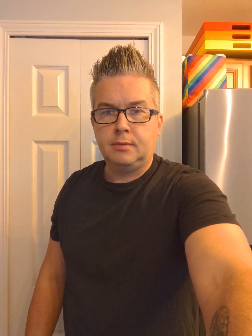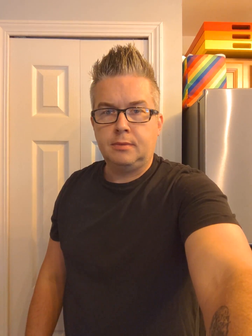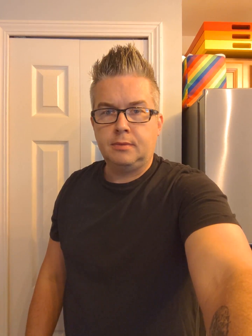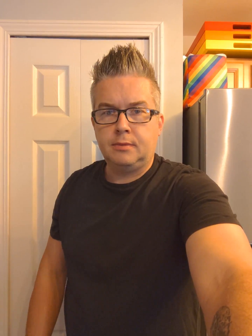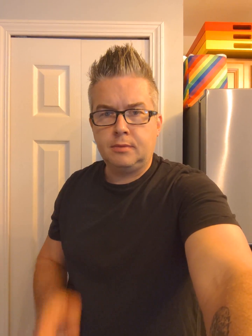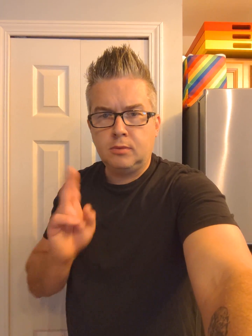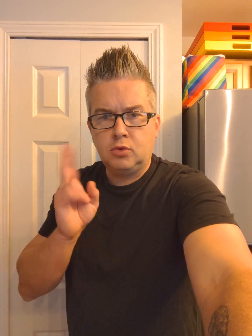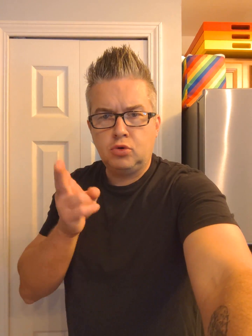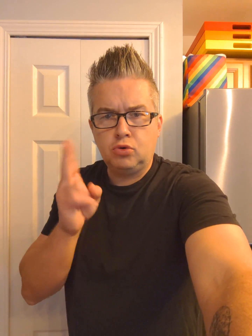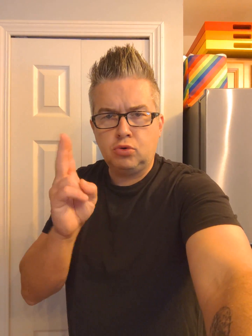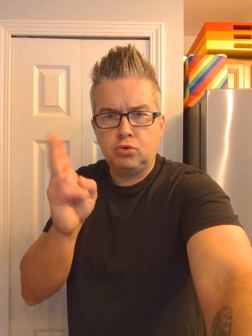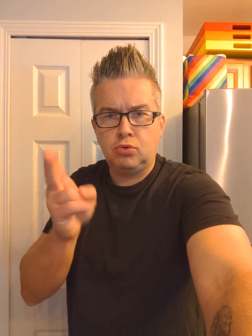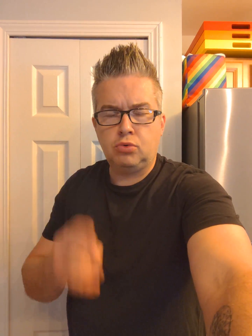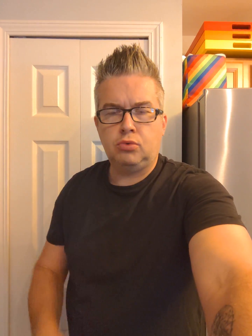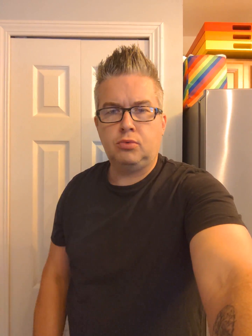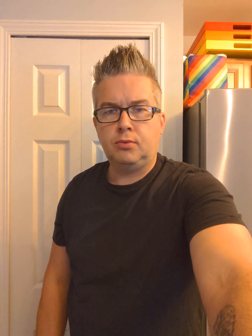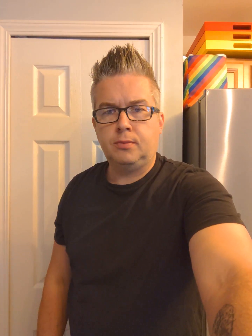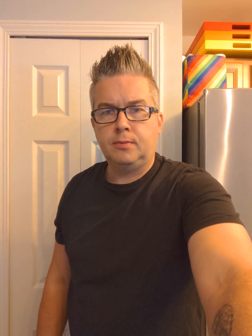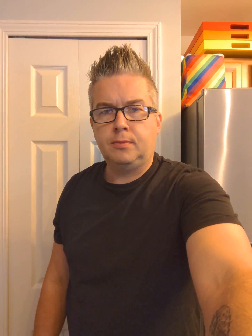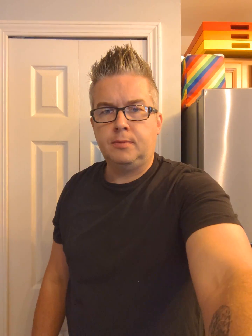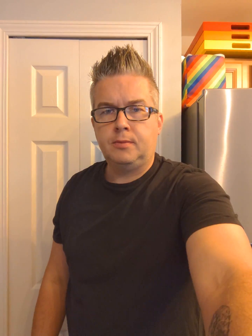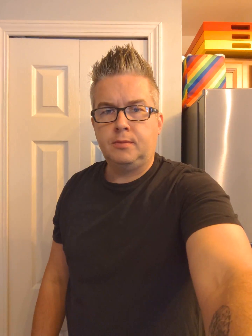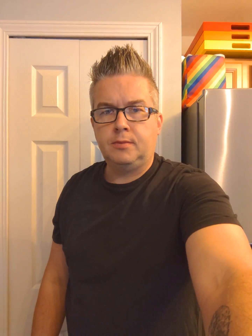hurry